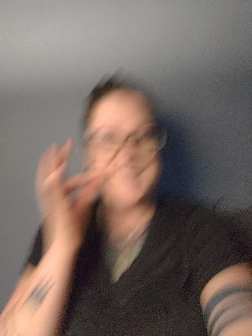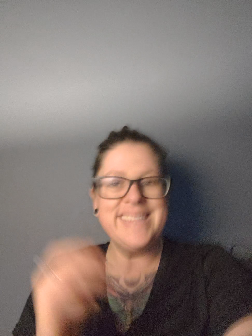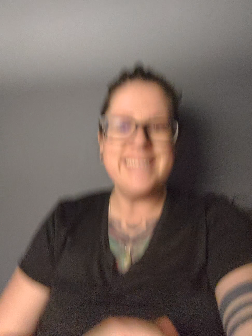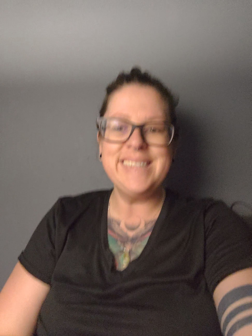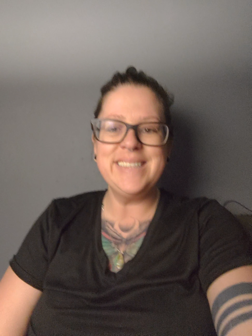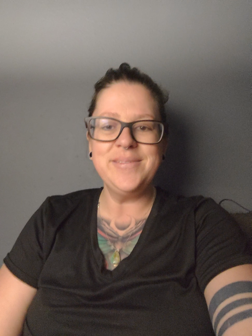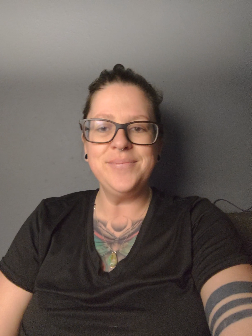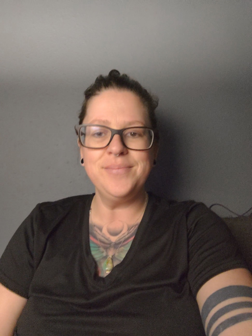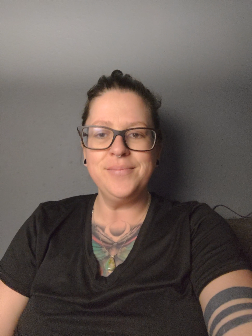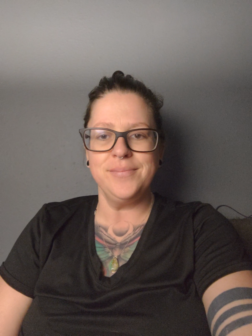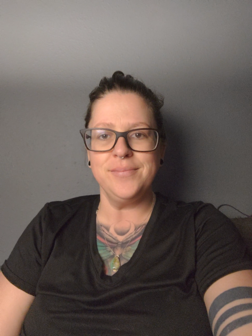kitty